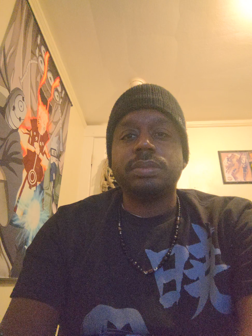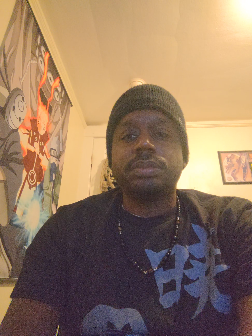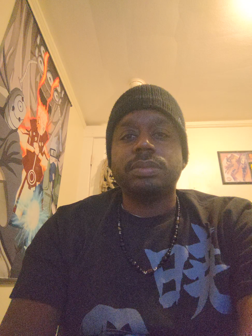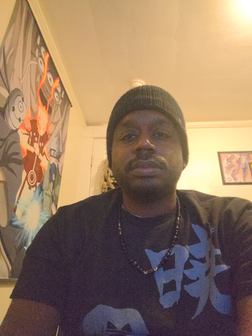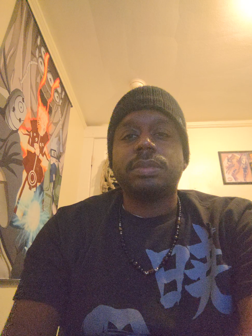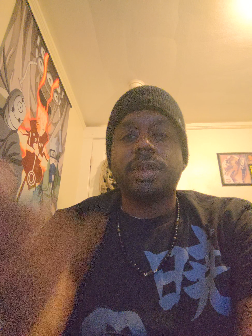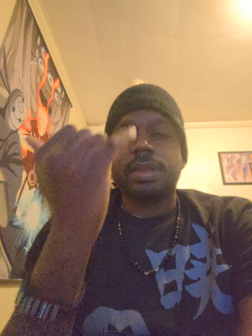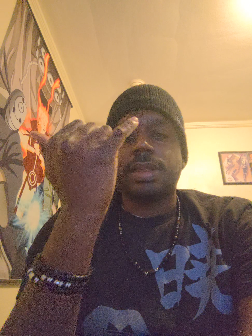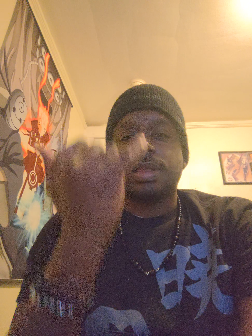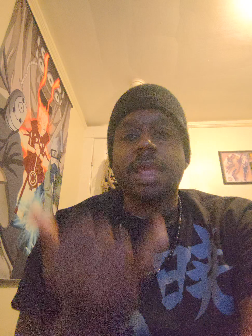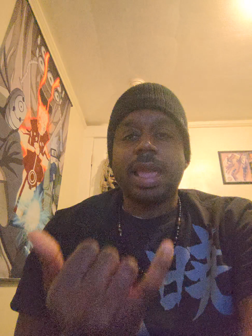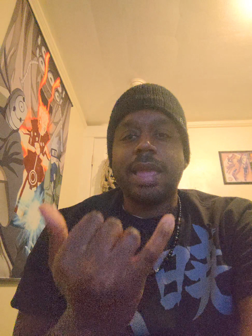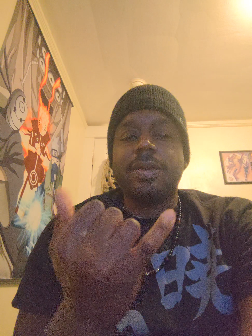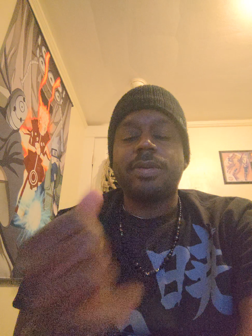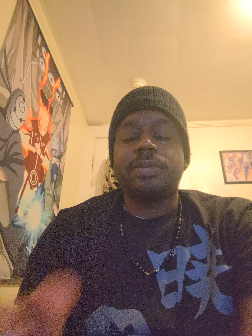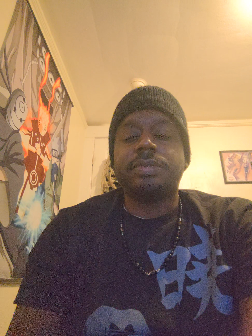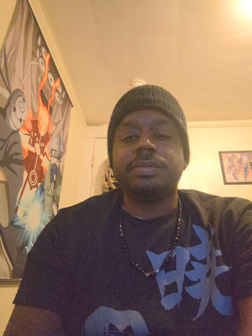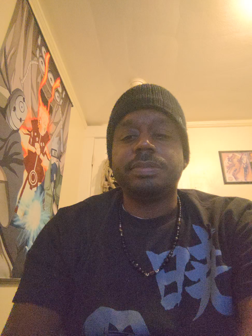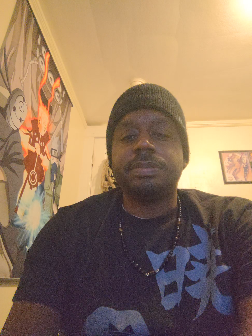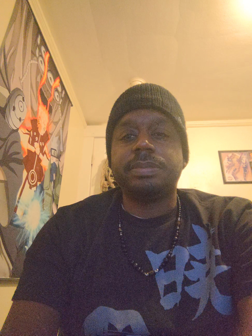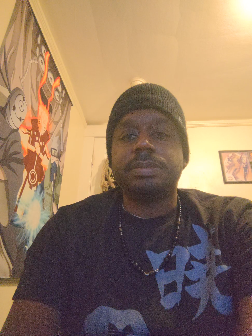now